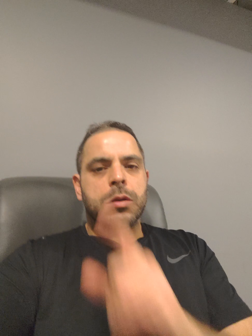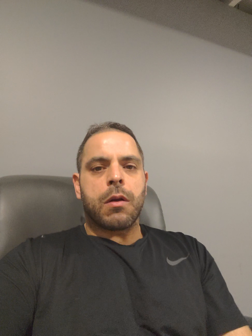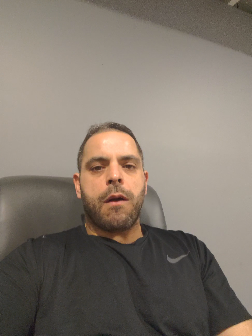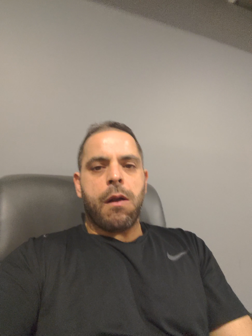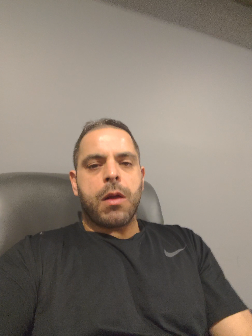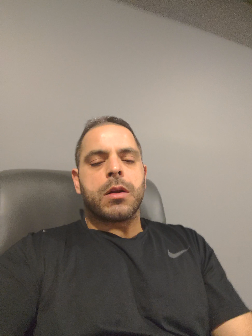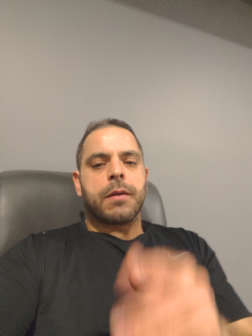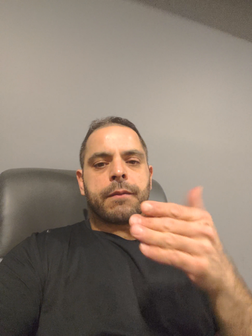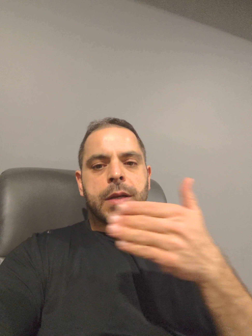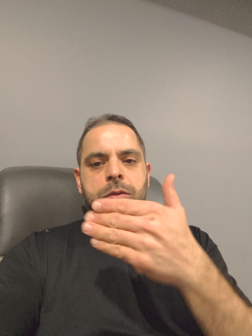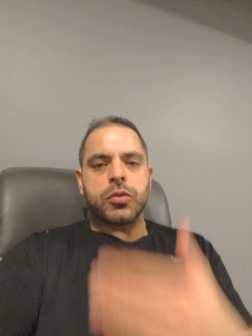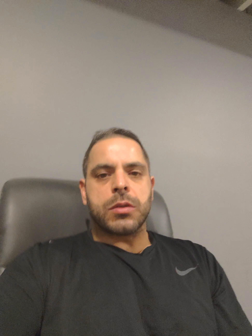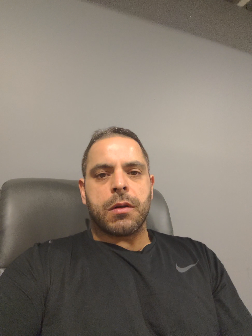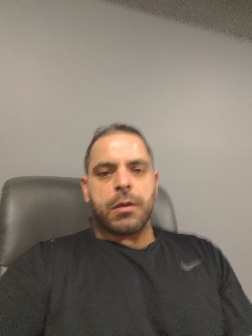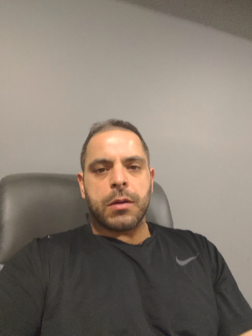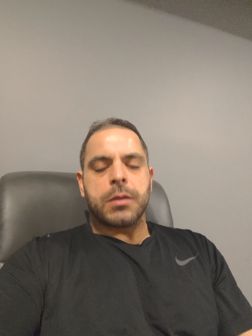fish